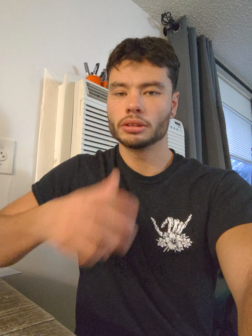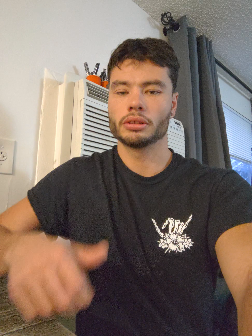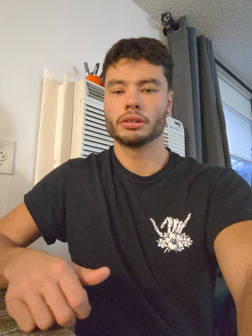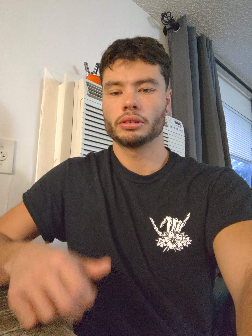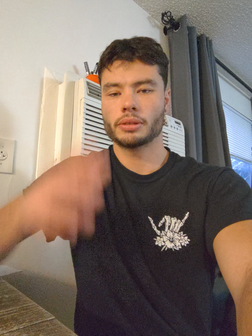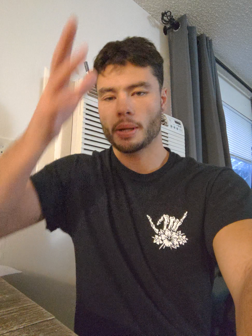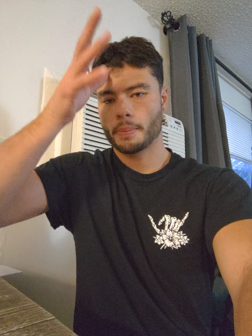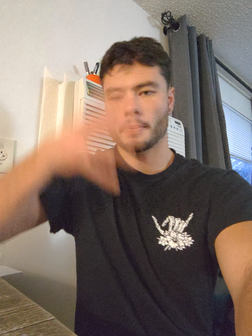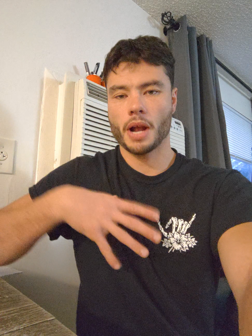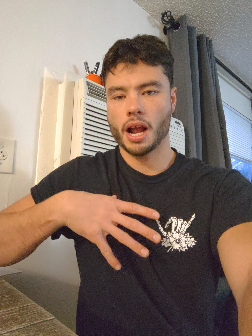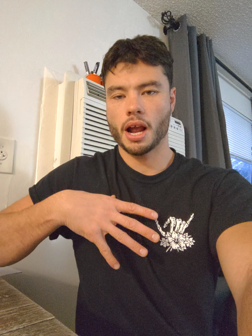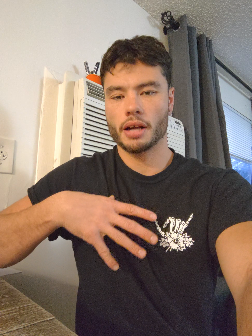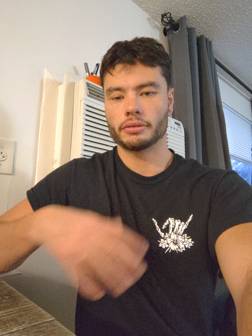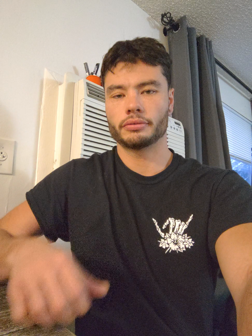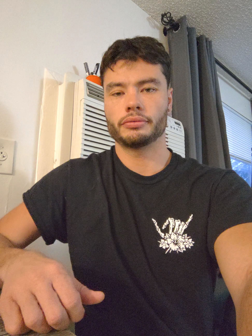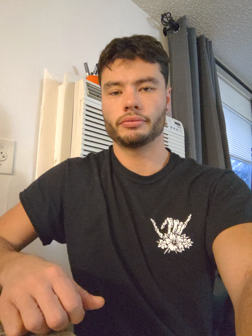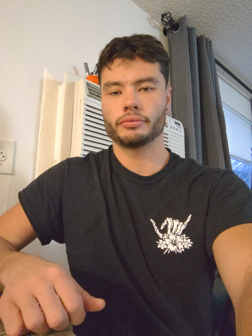man